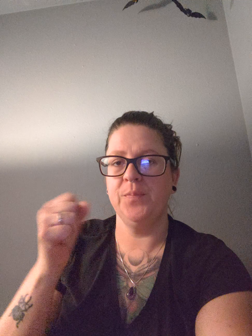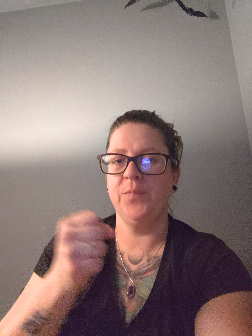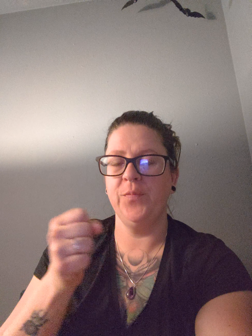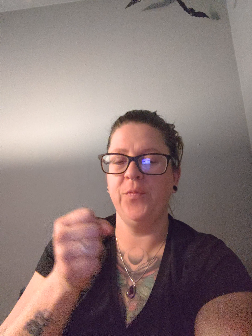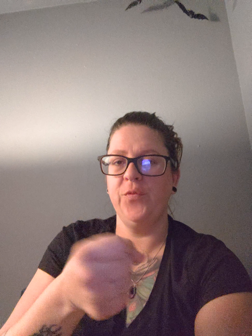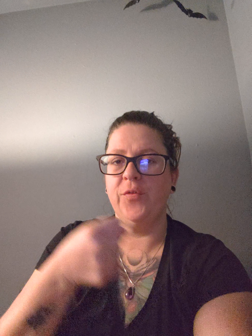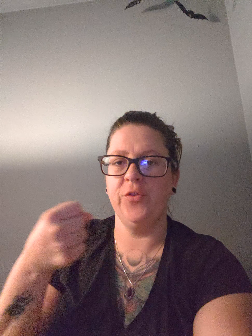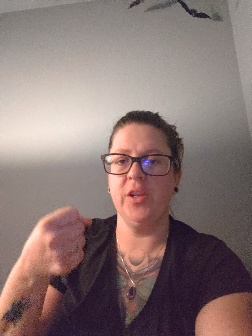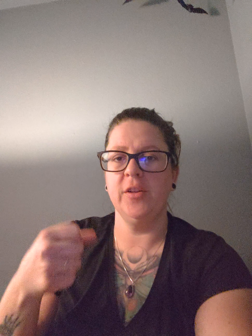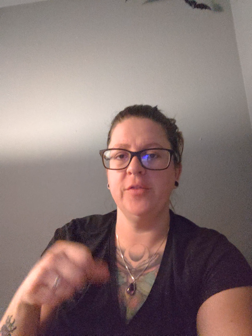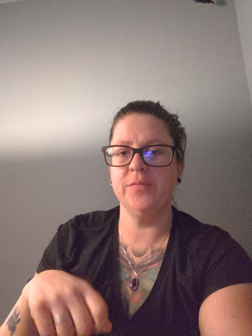refrigerator